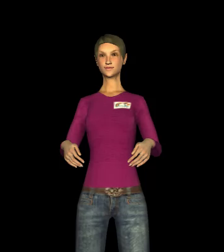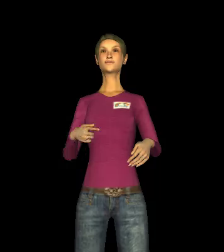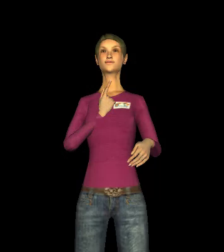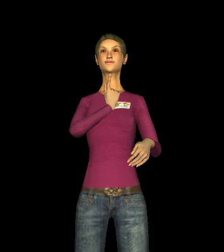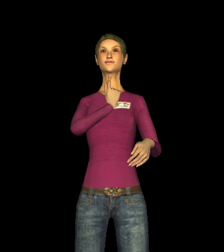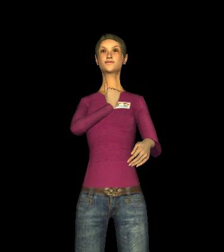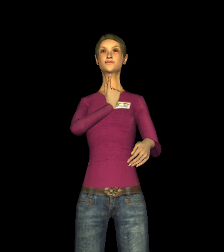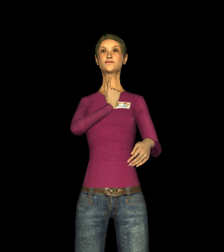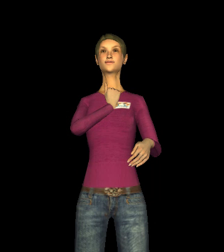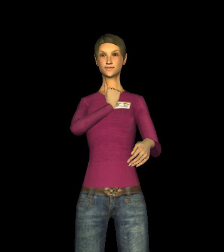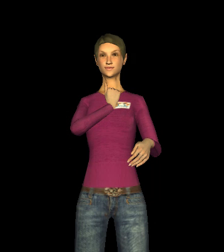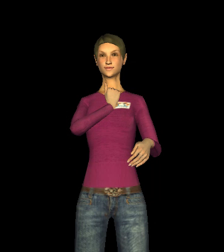كحول